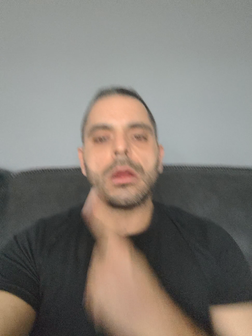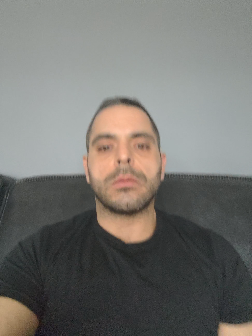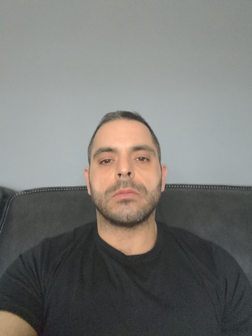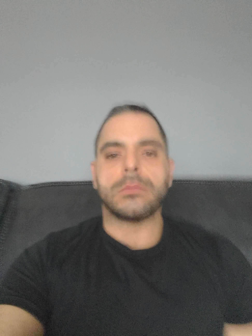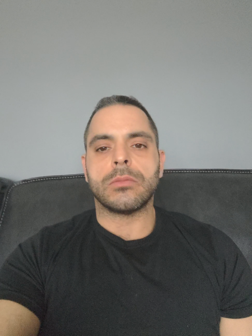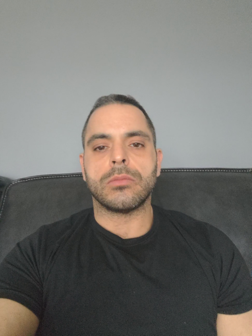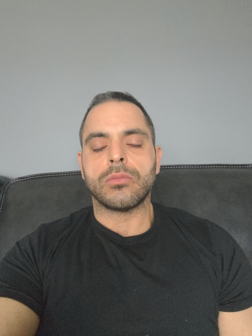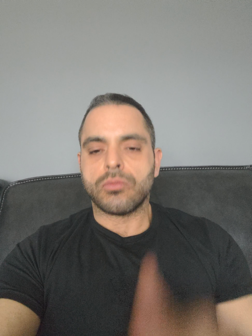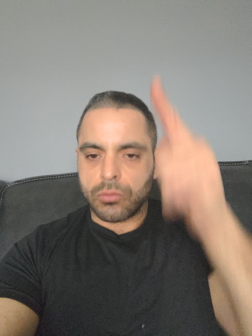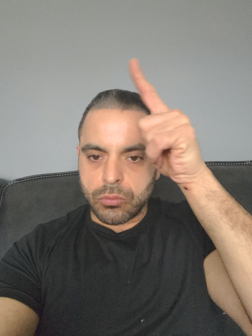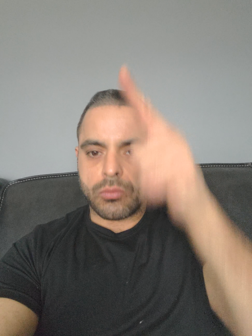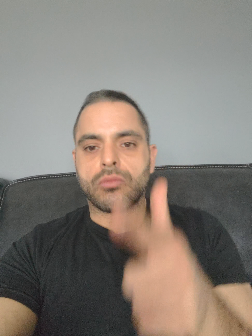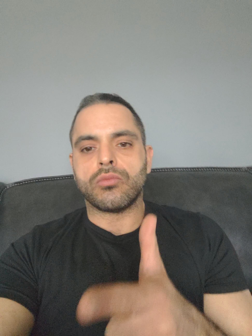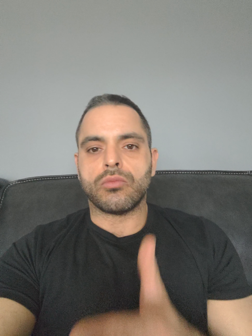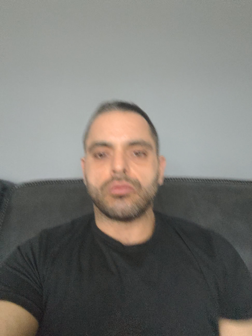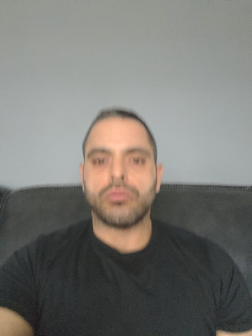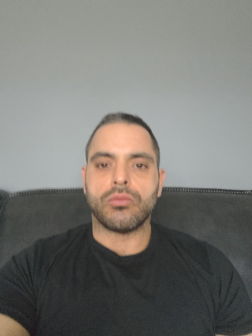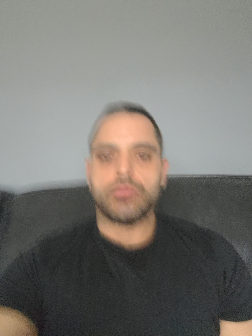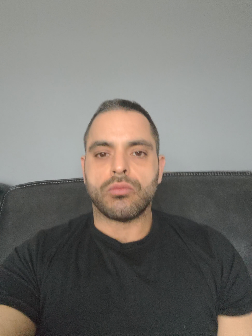brother